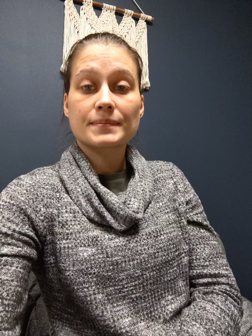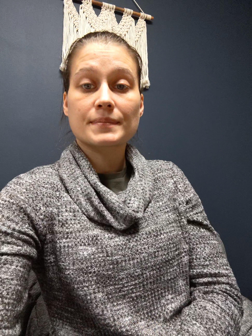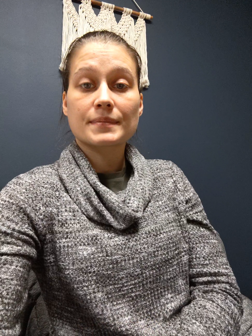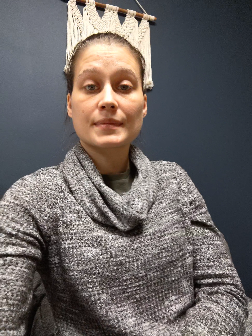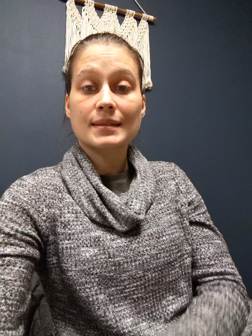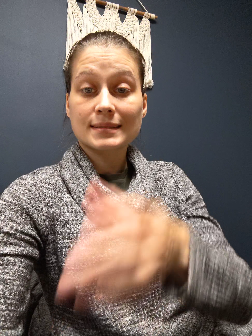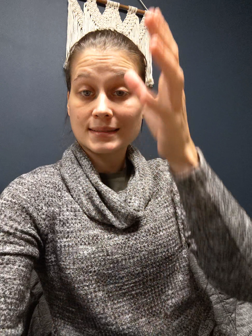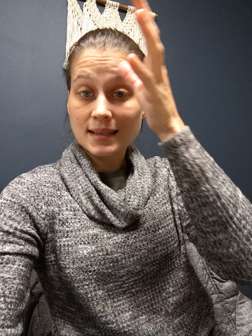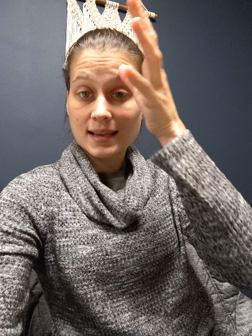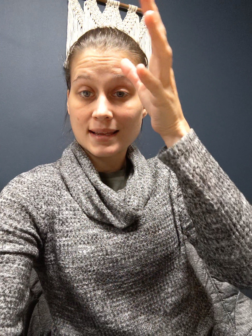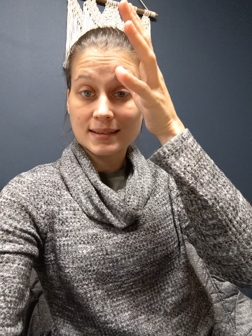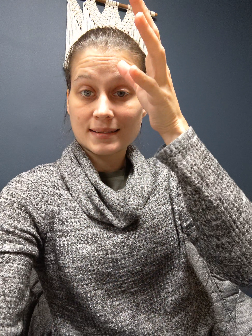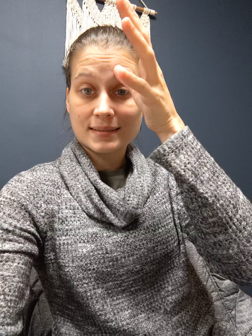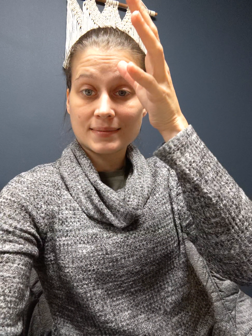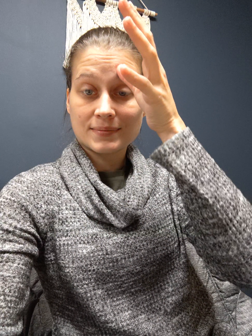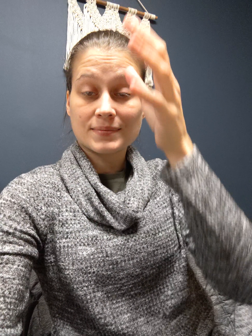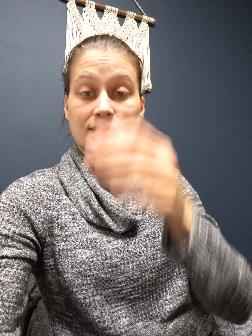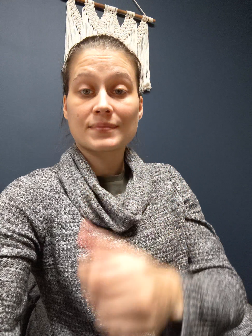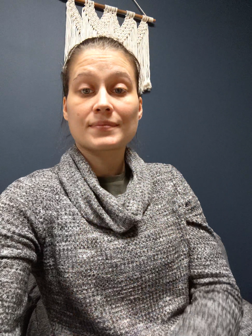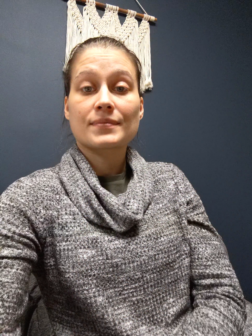dad